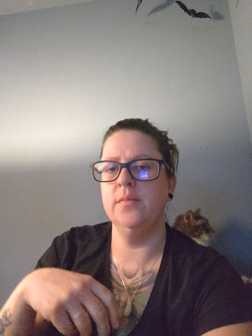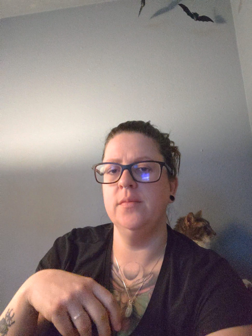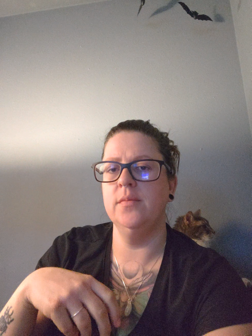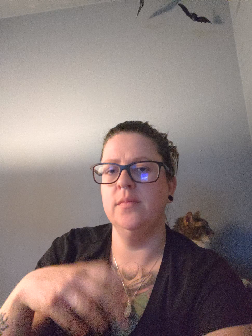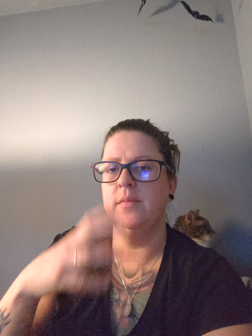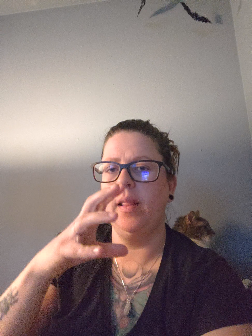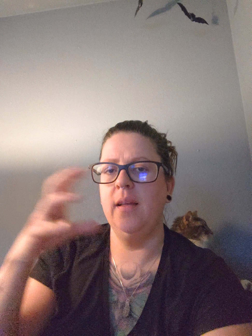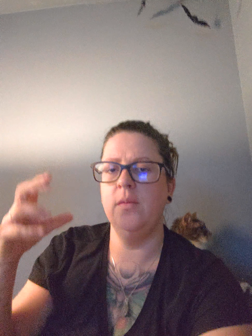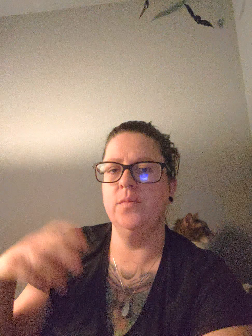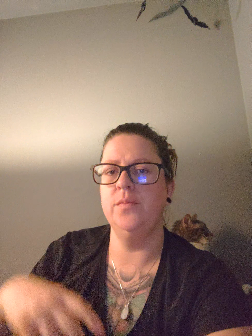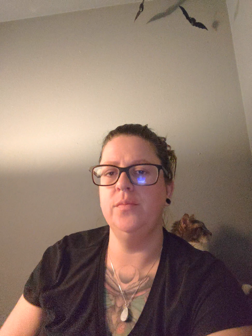cloud